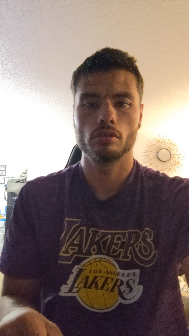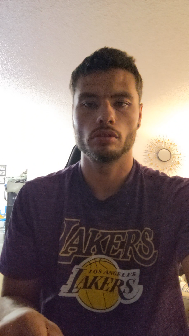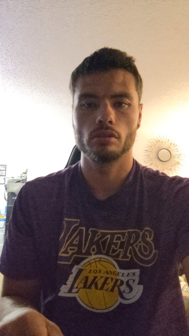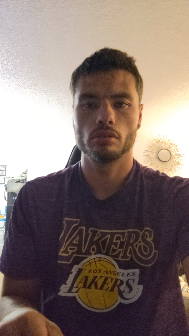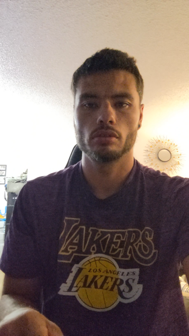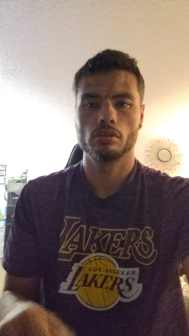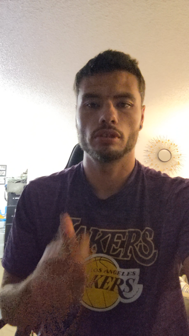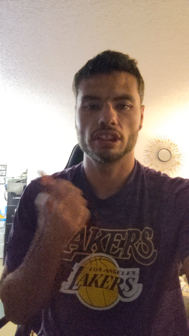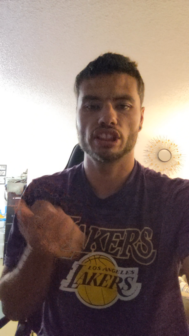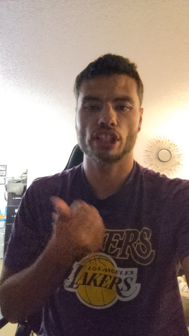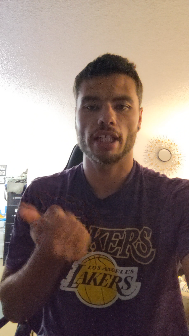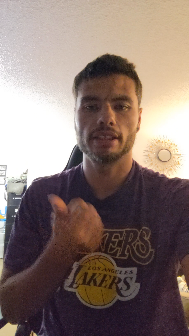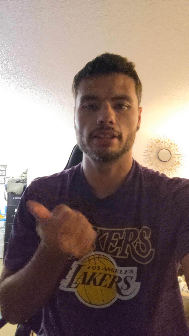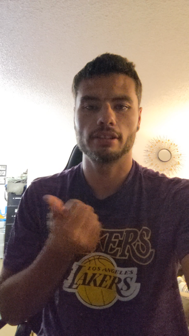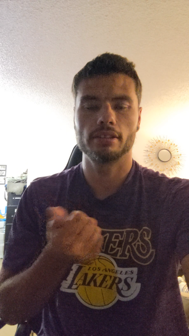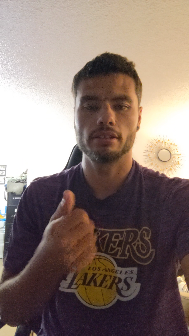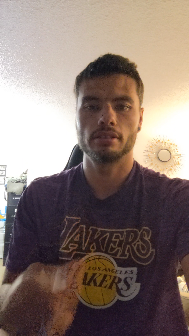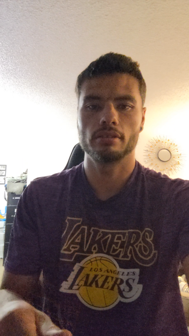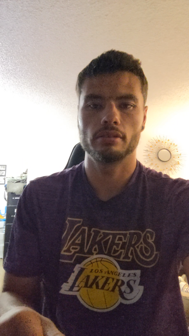chase